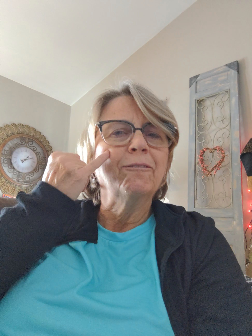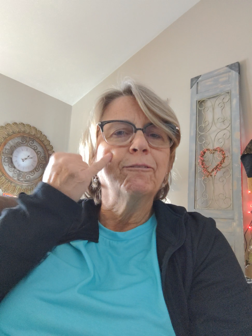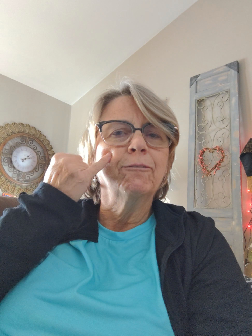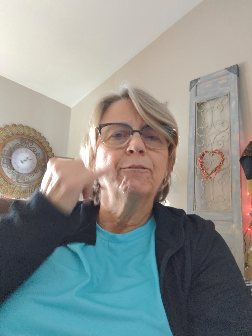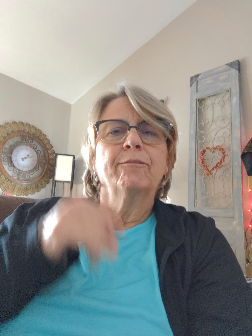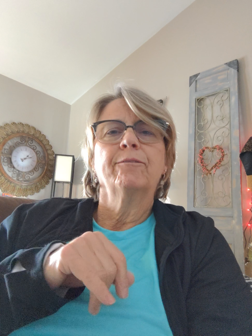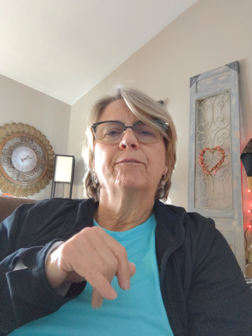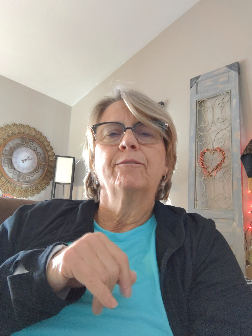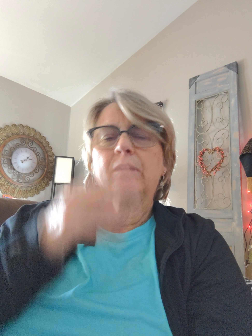if